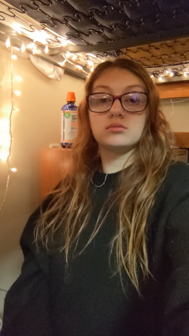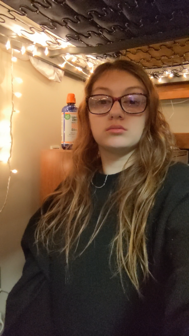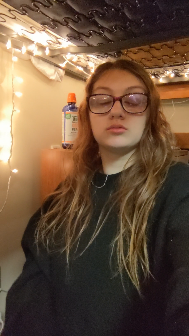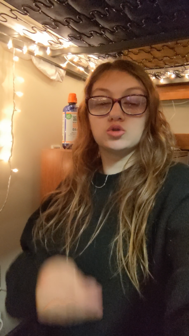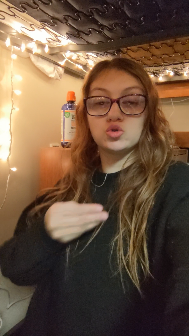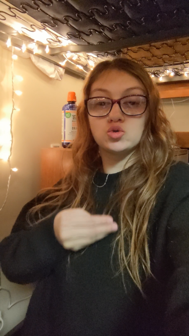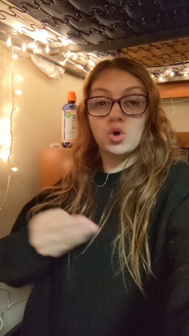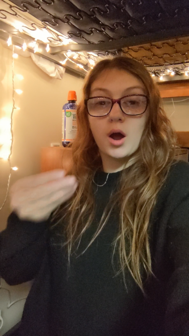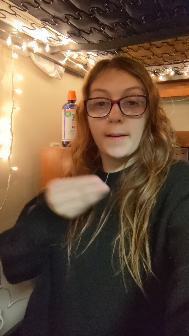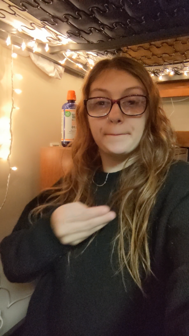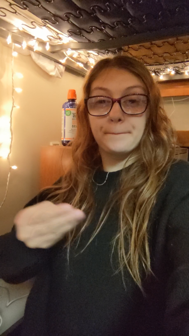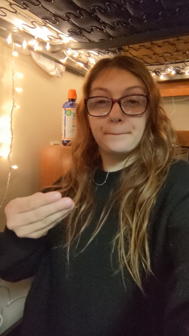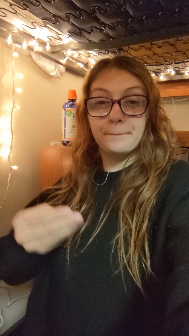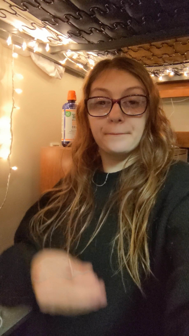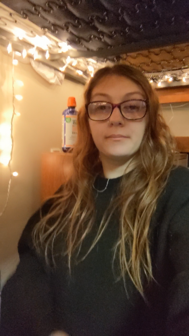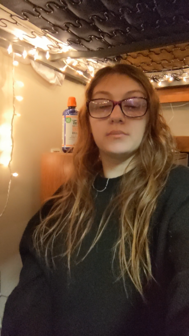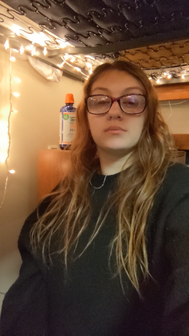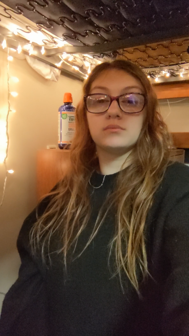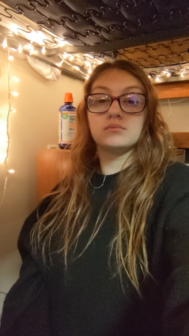shopping